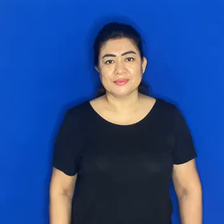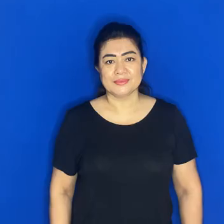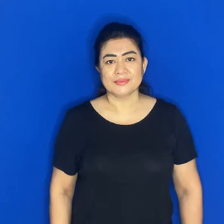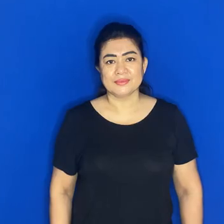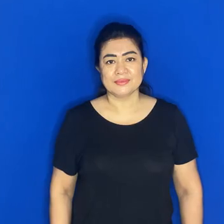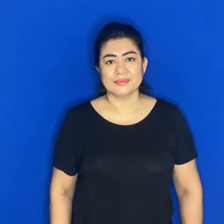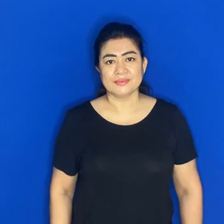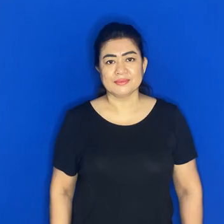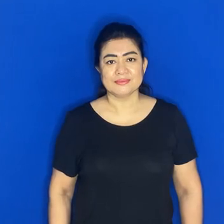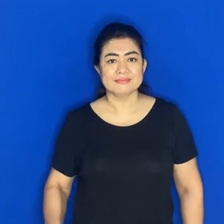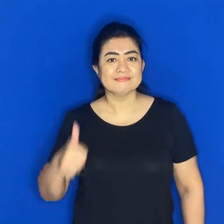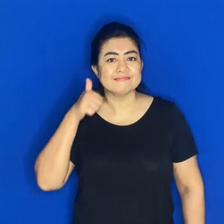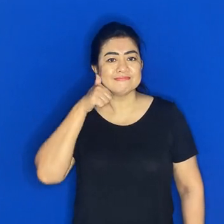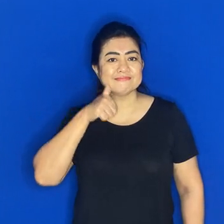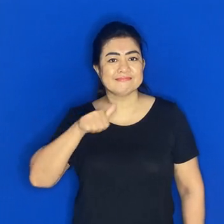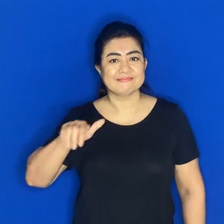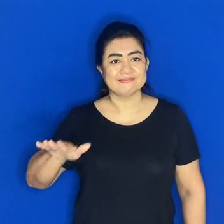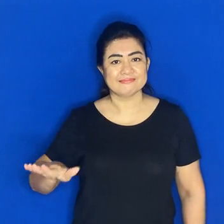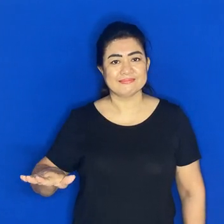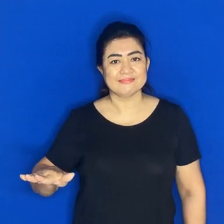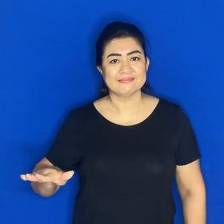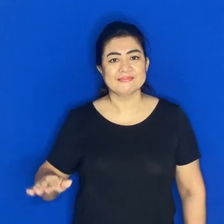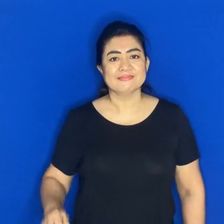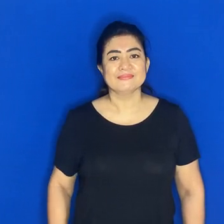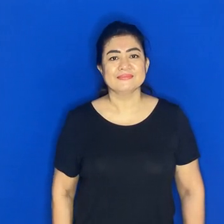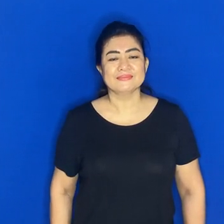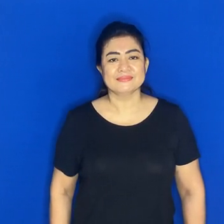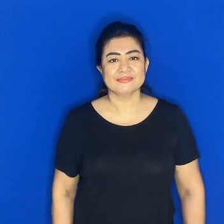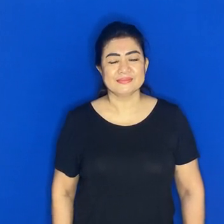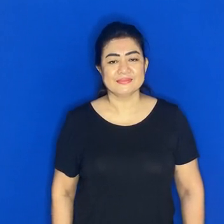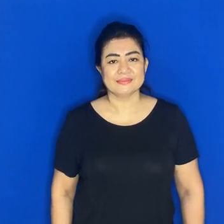girl